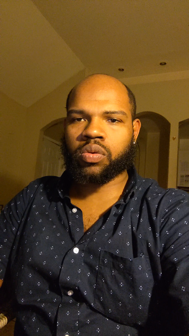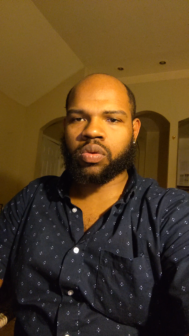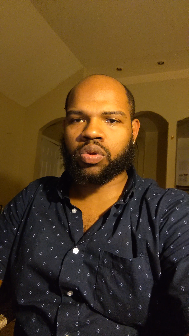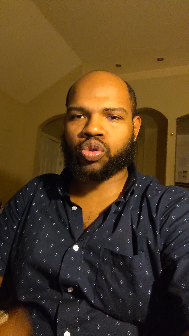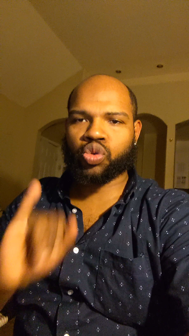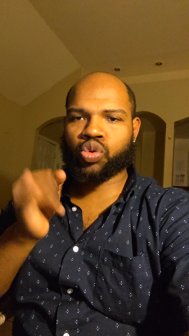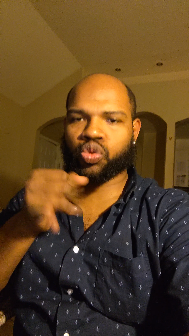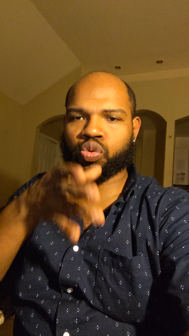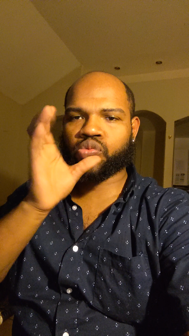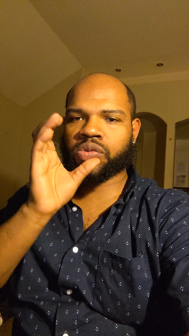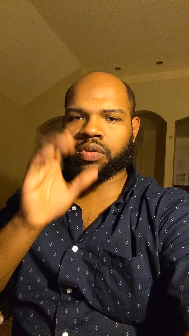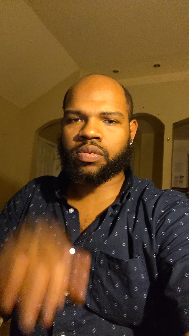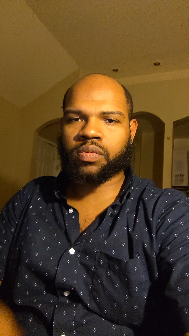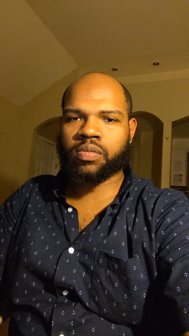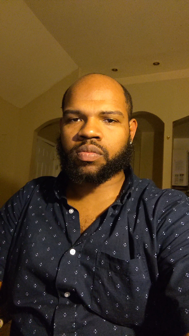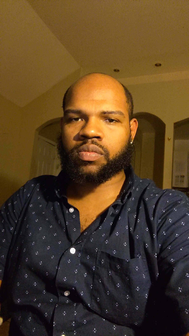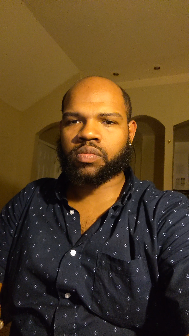juice